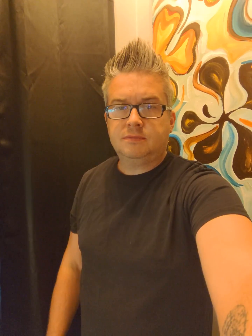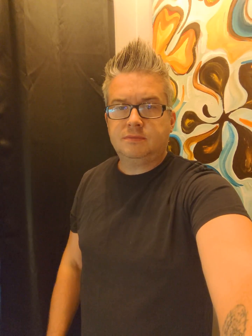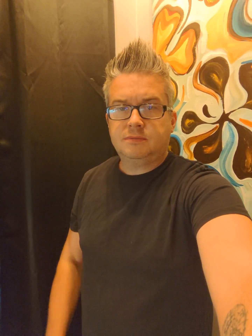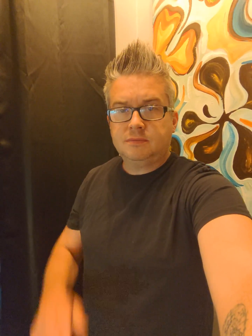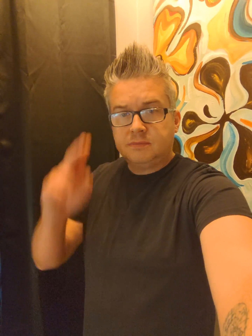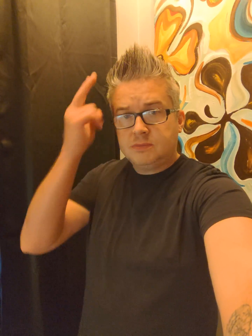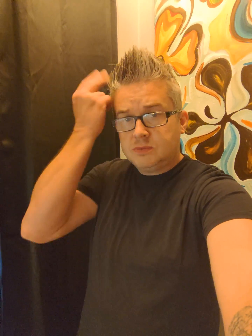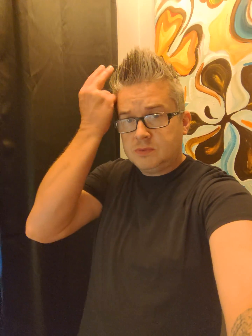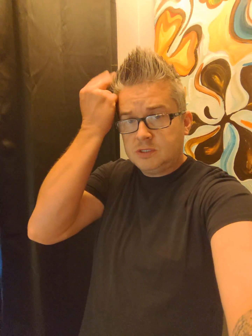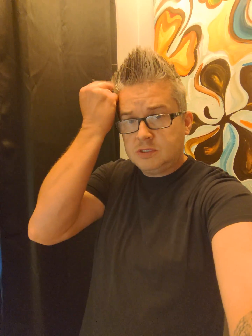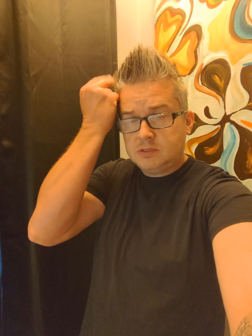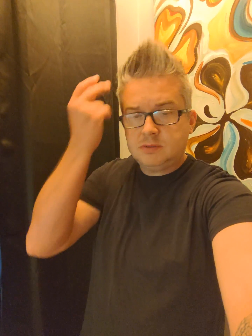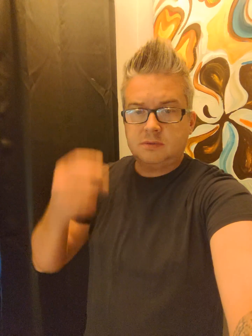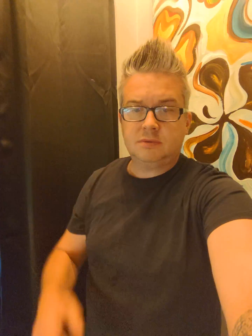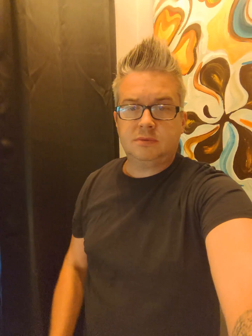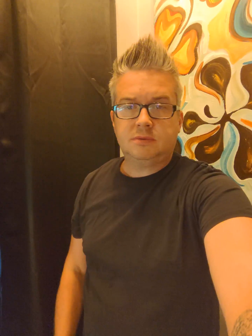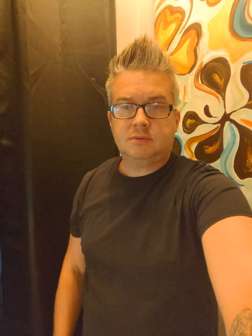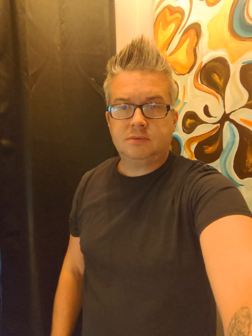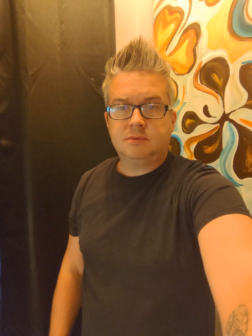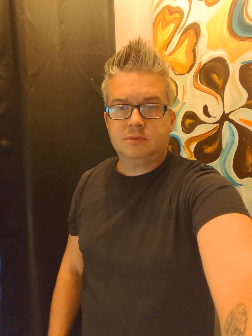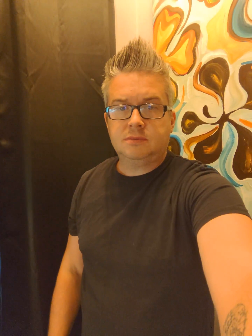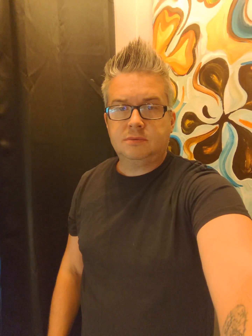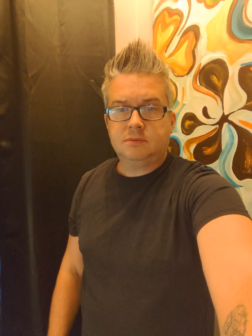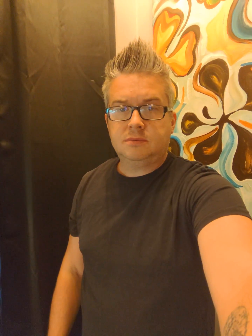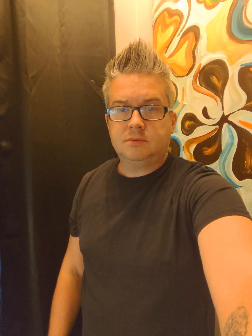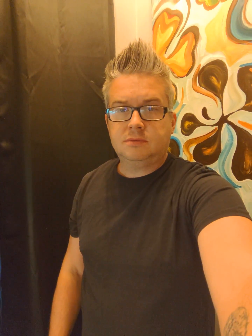bunny